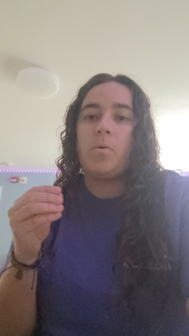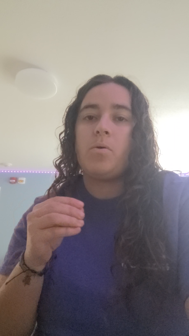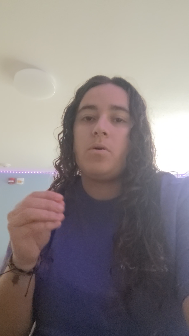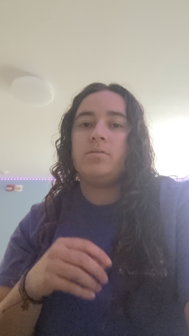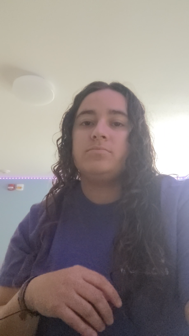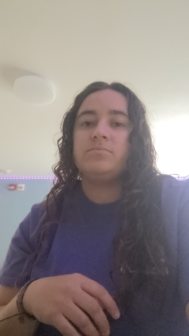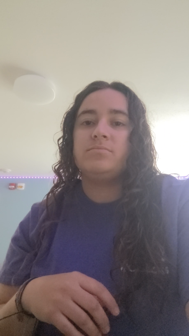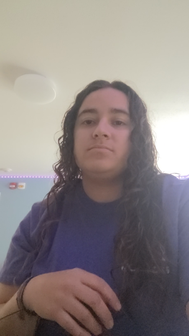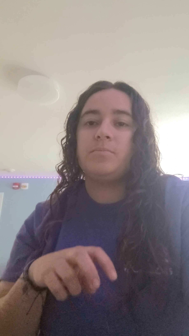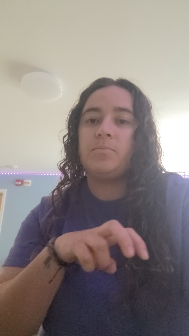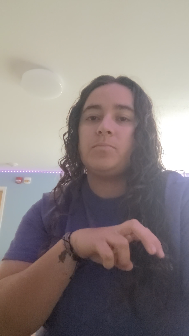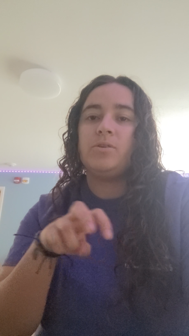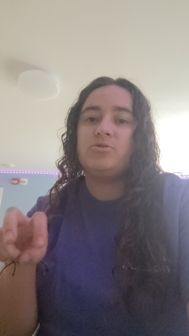bench